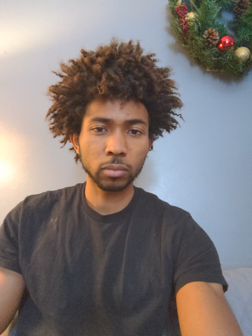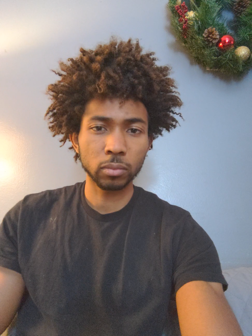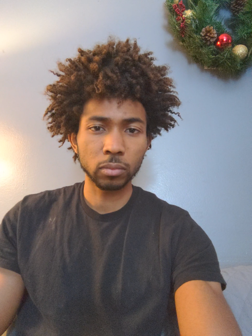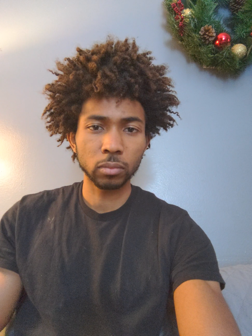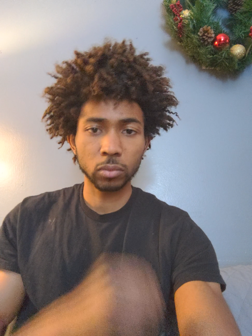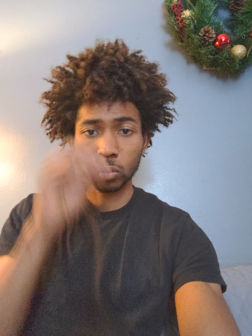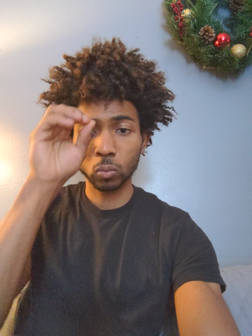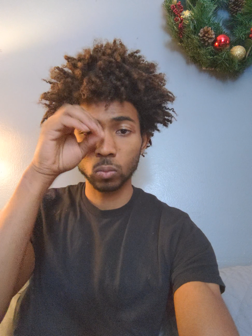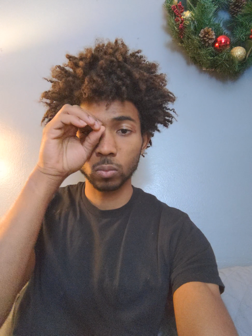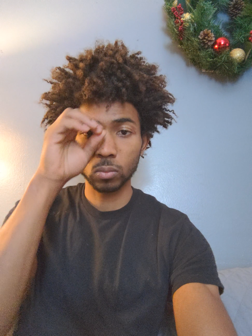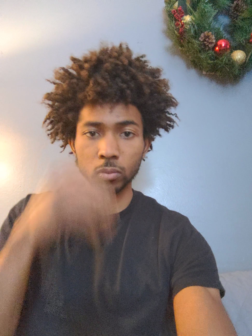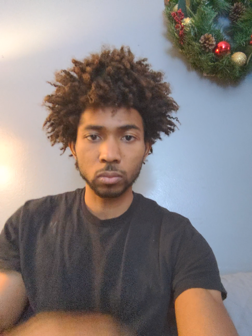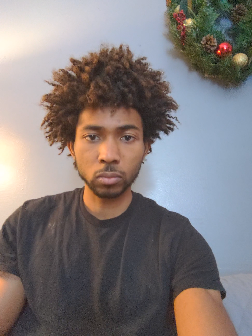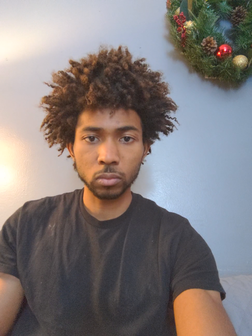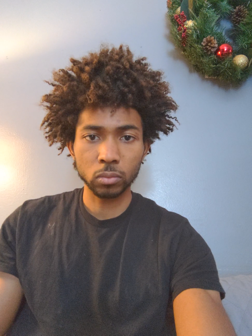owl